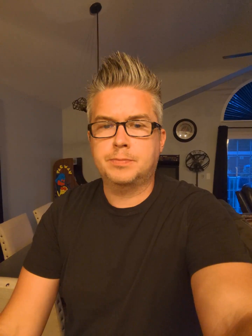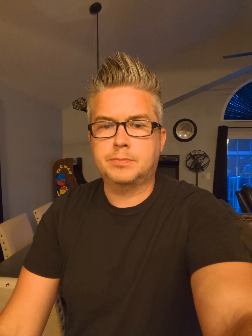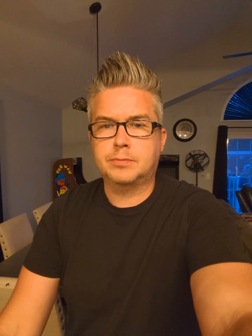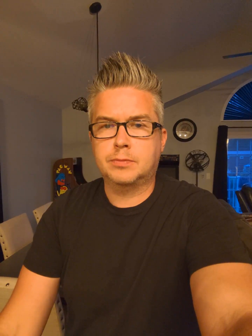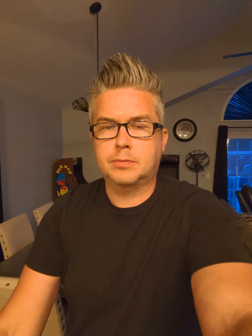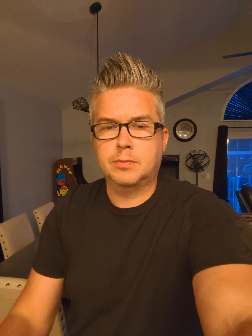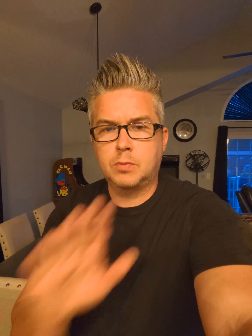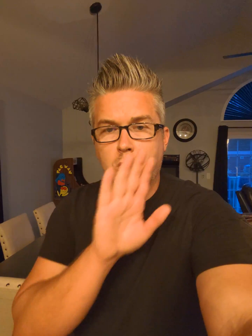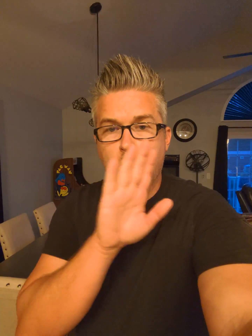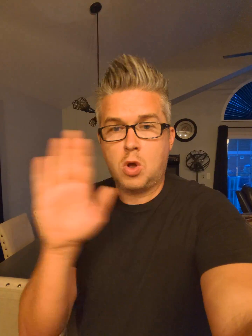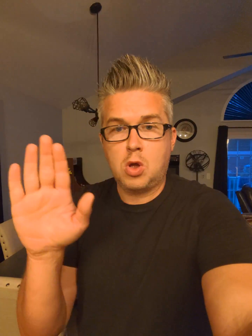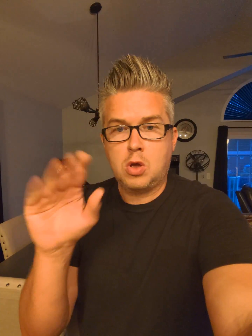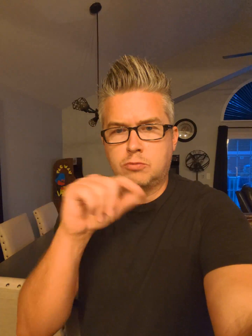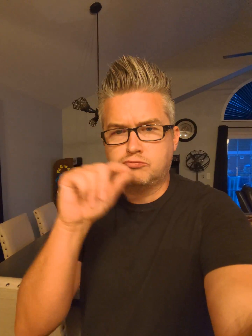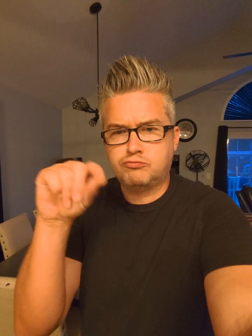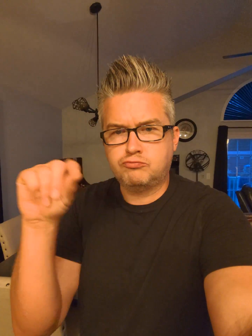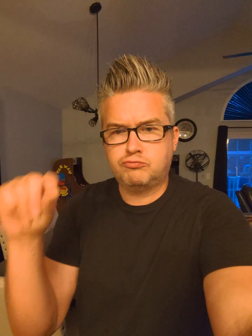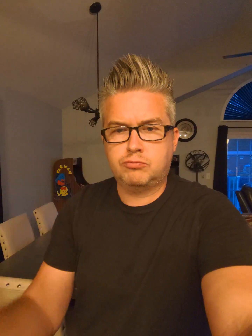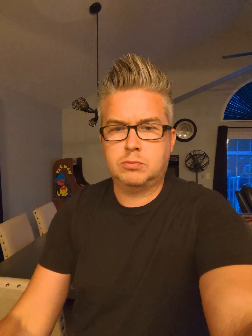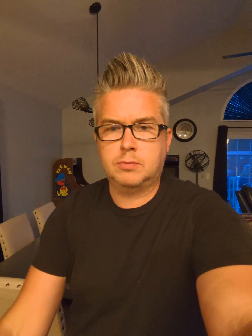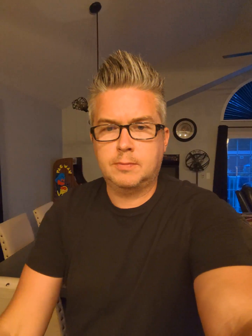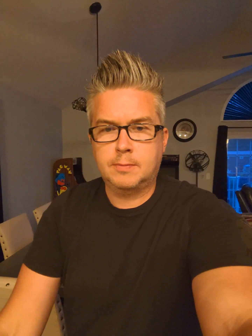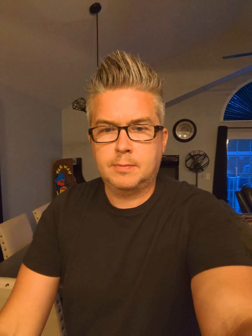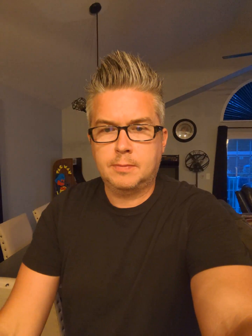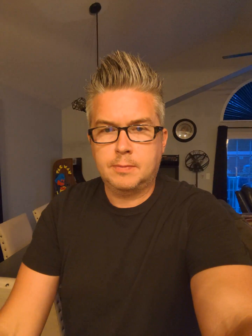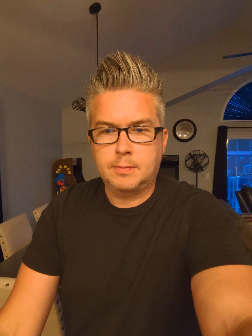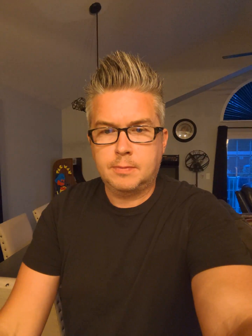chalk